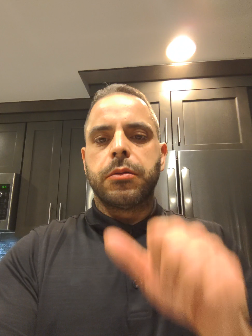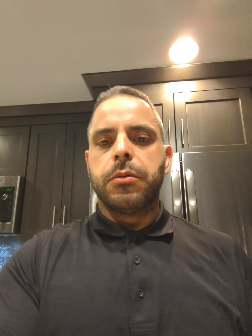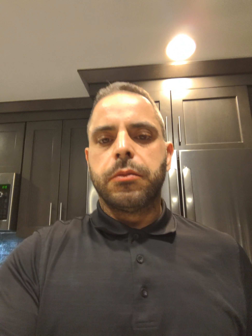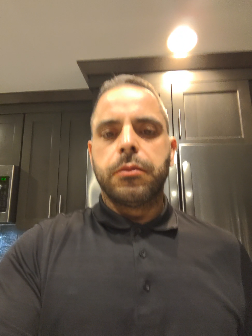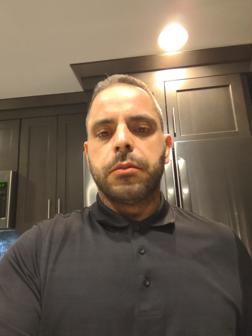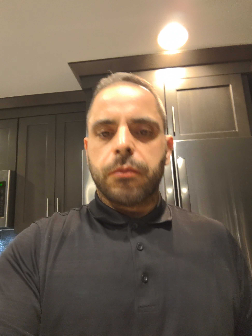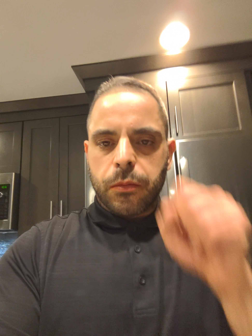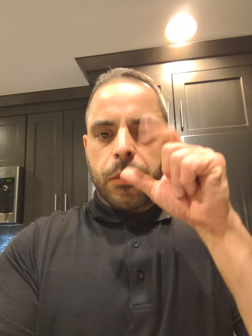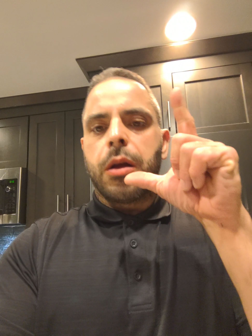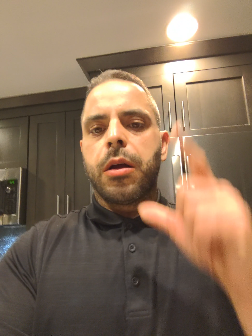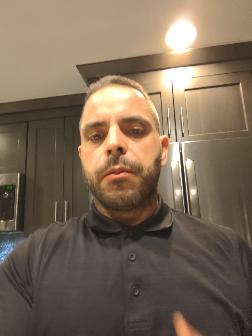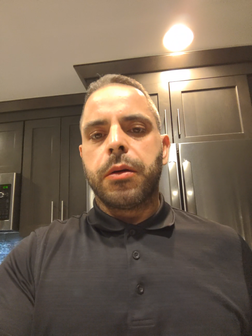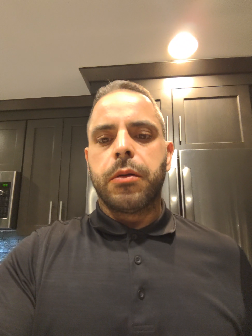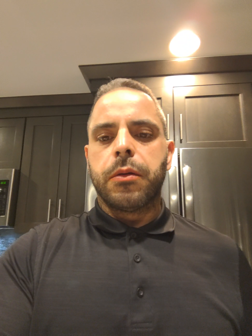awake